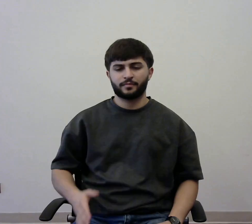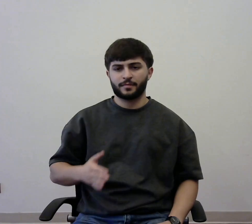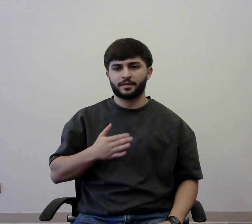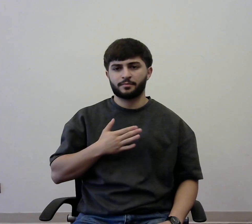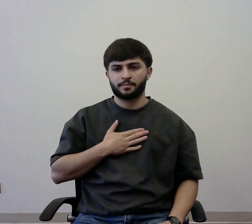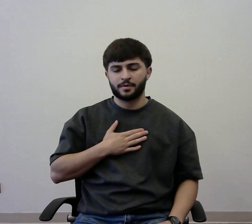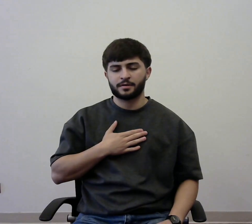mən